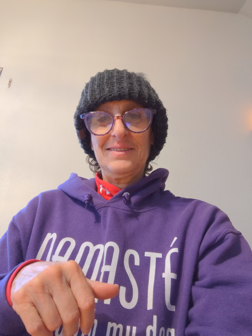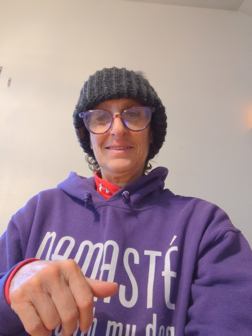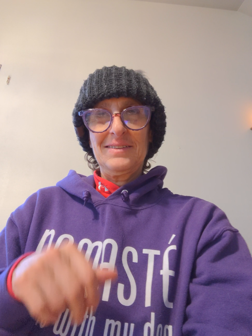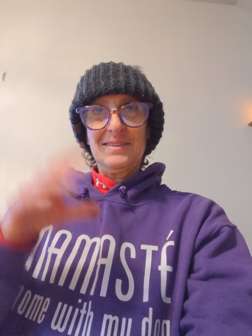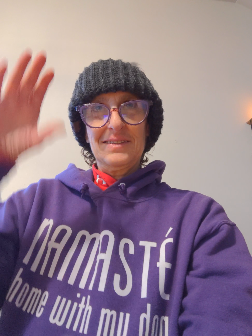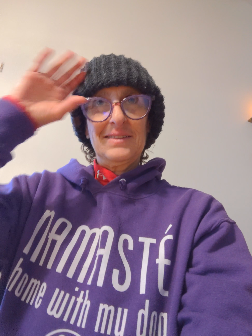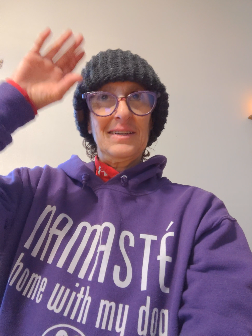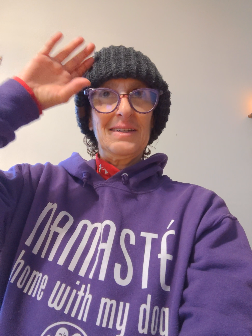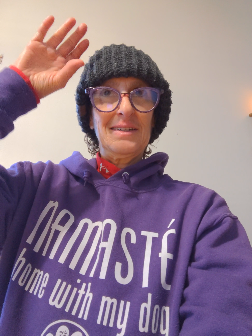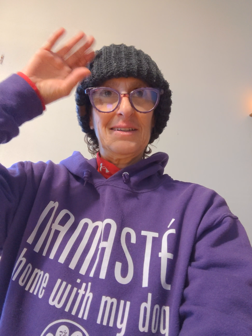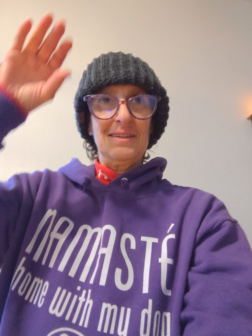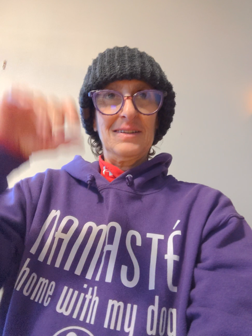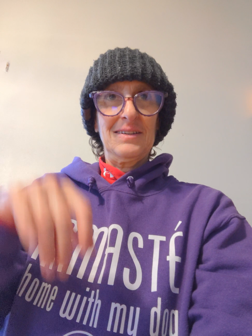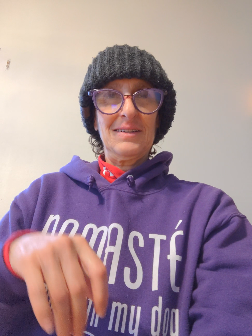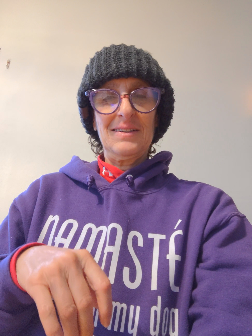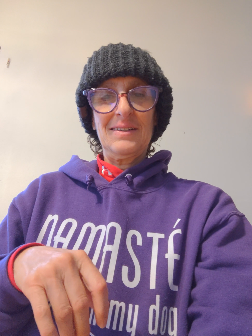sun